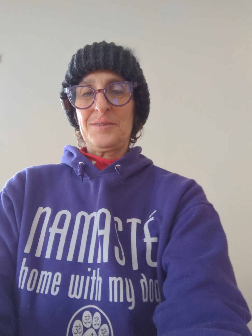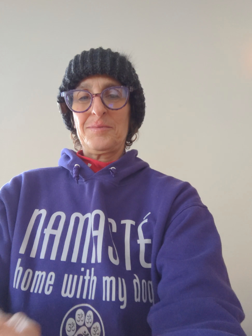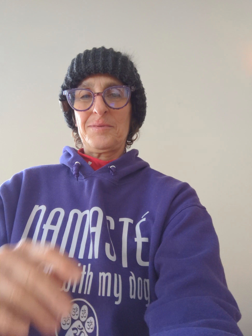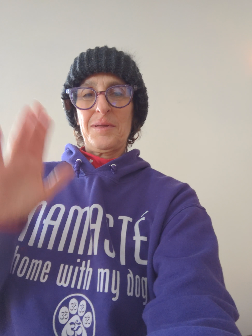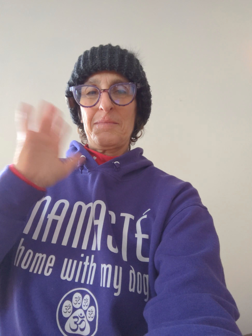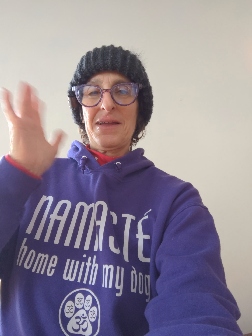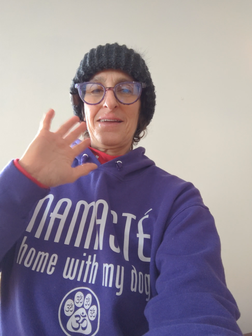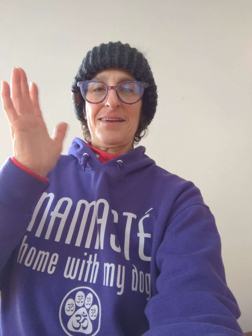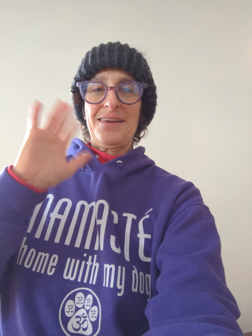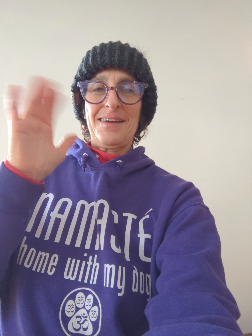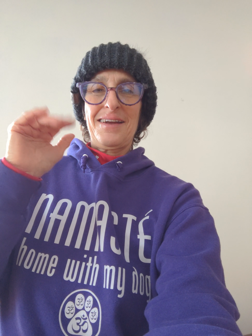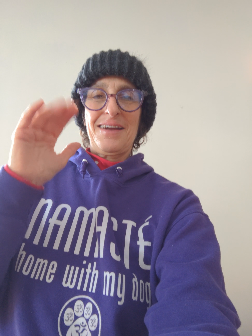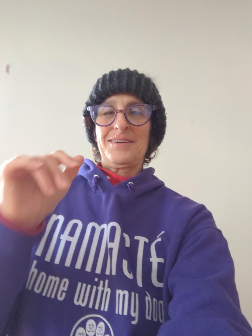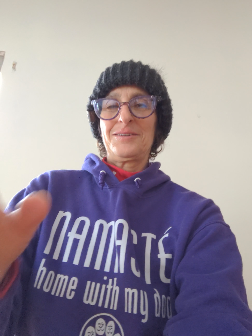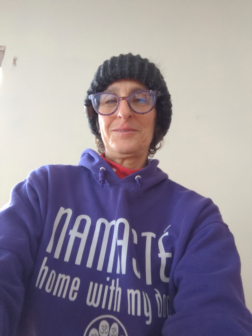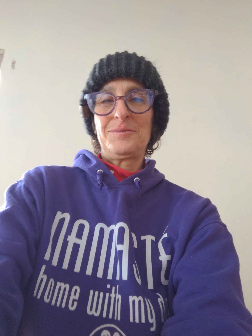bye